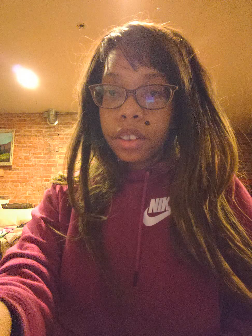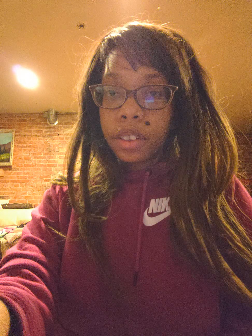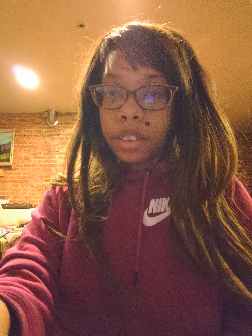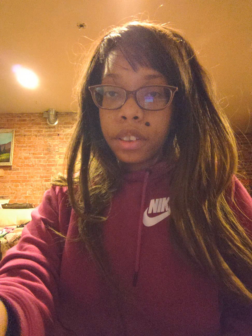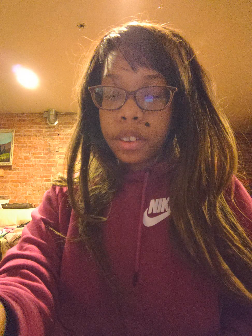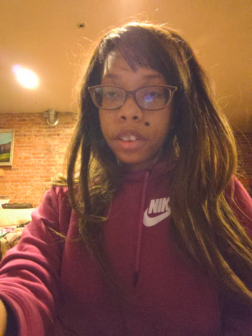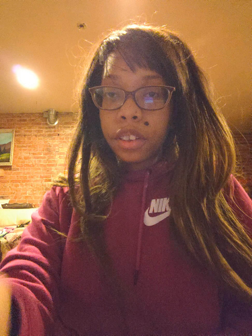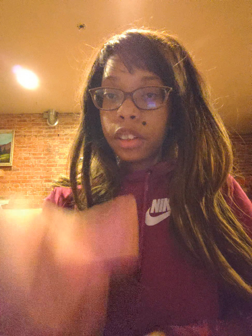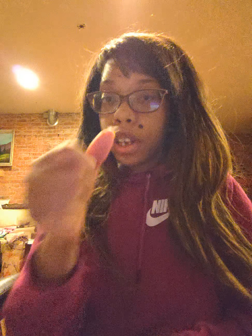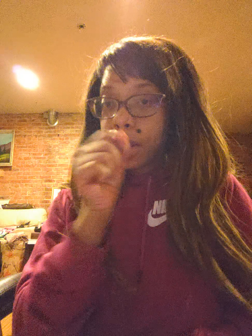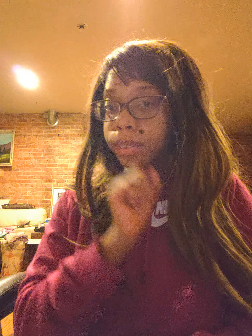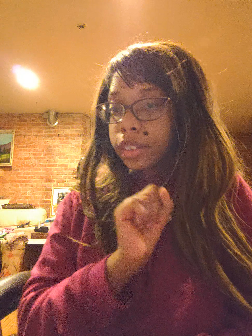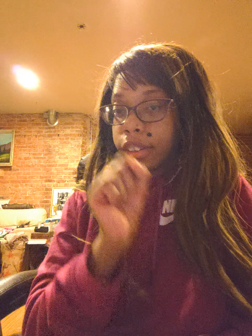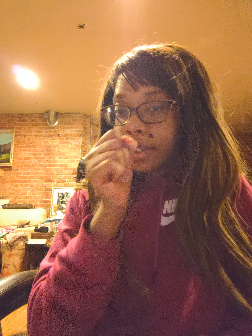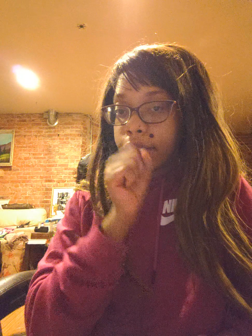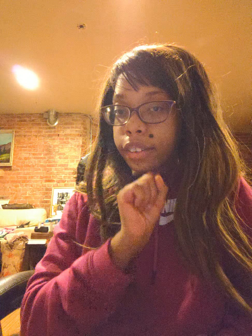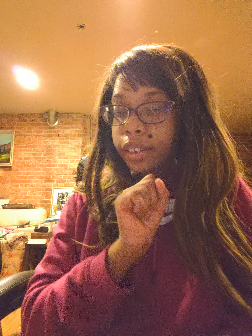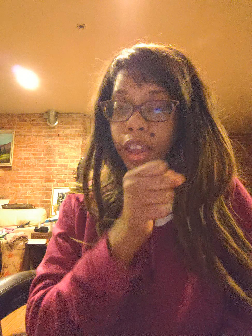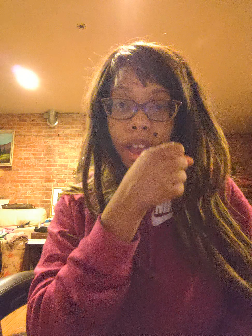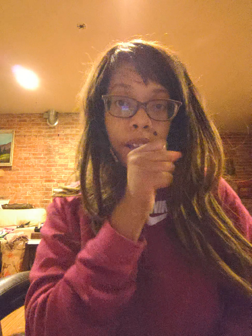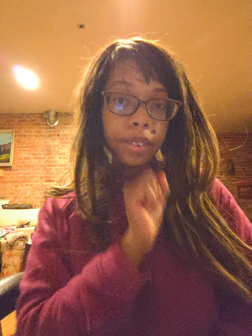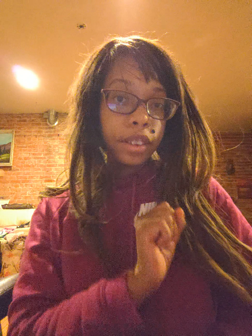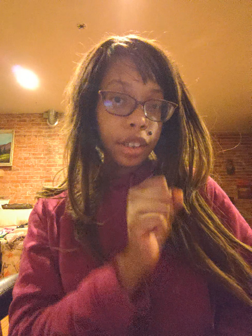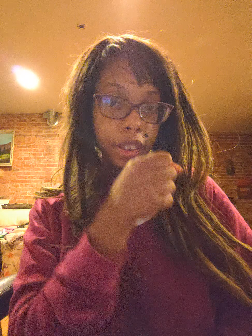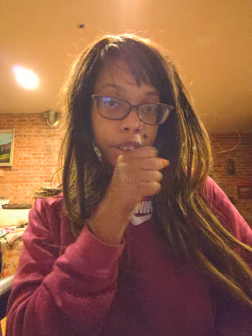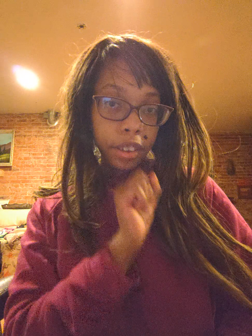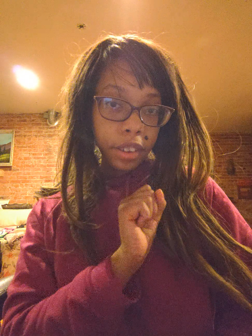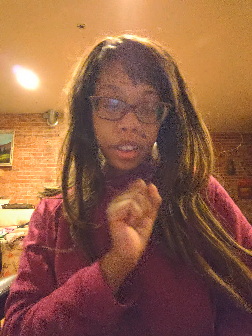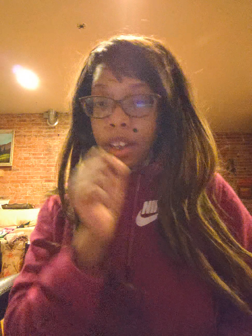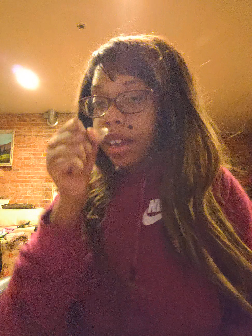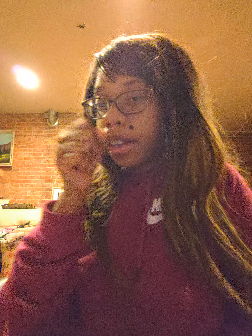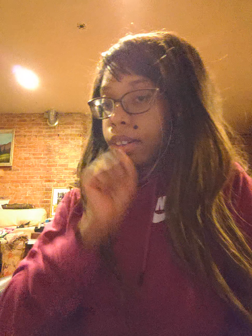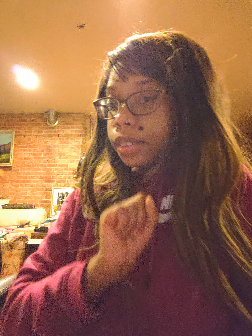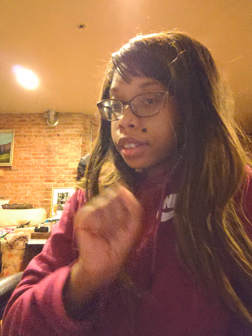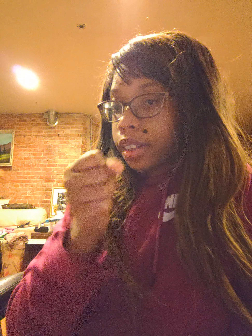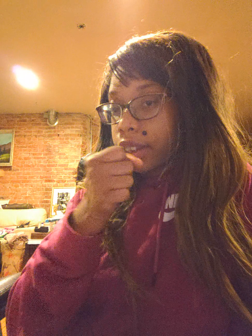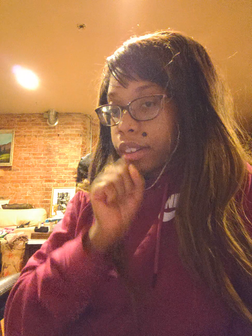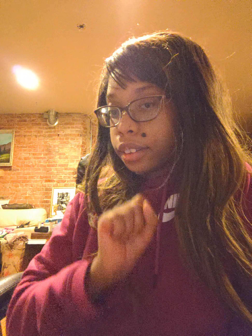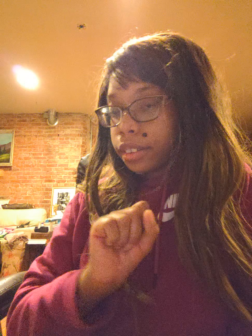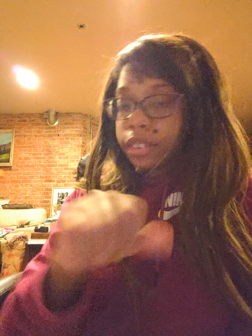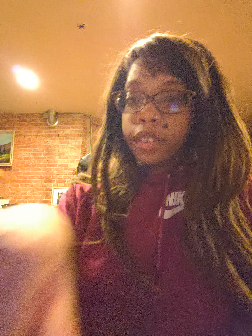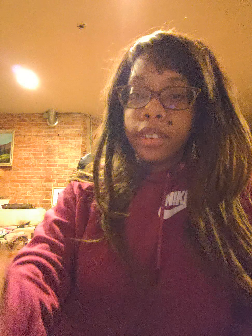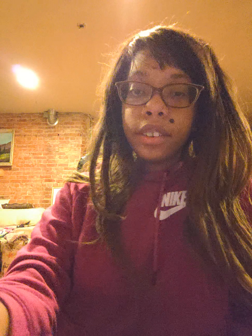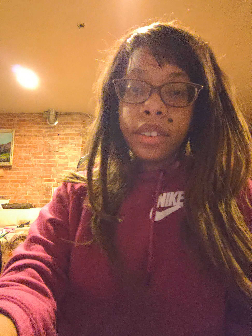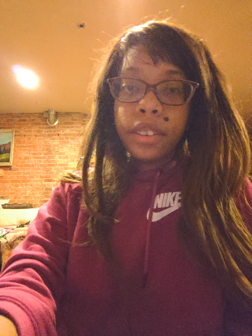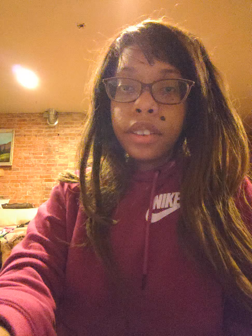ice cream